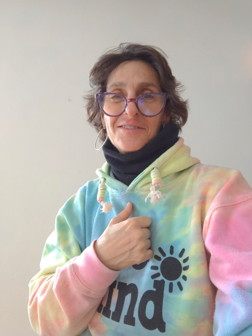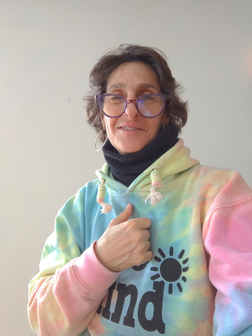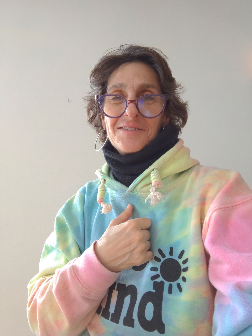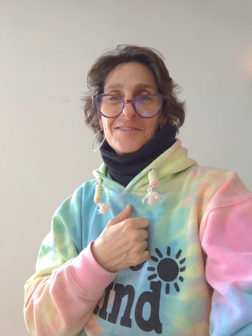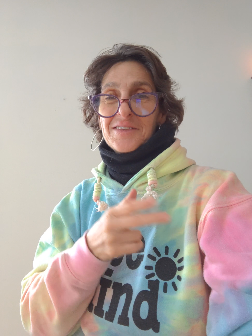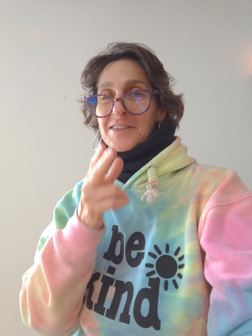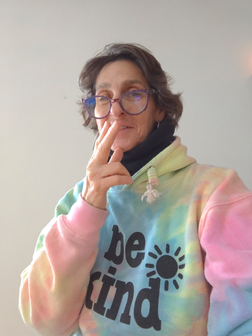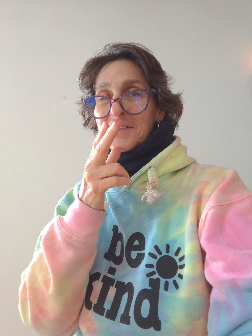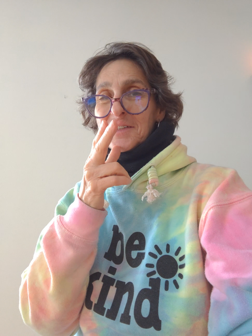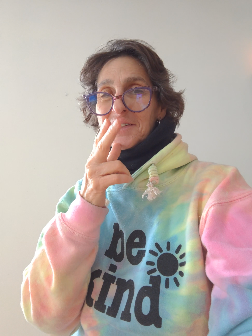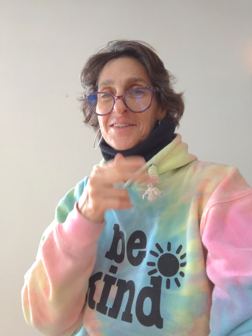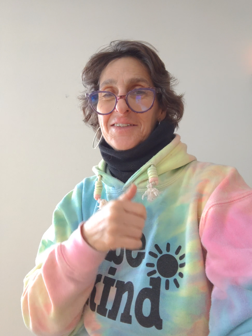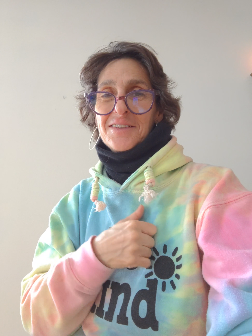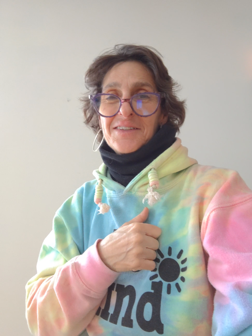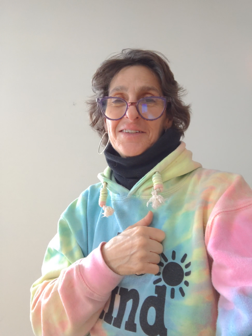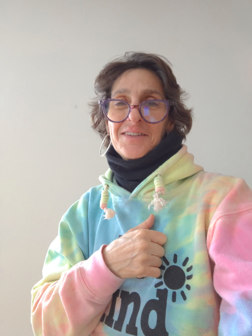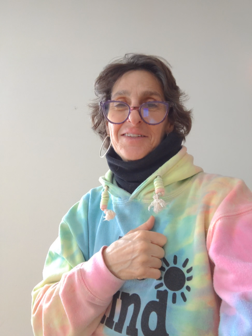hen